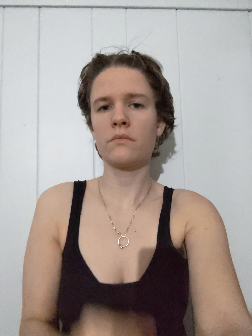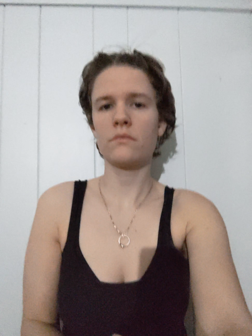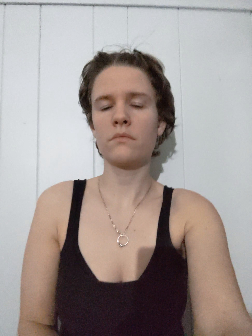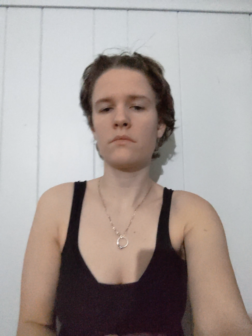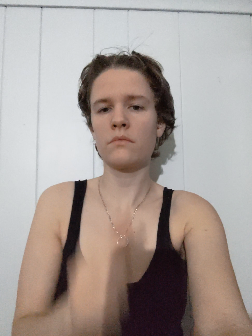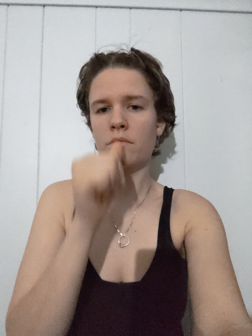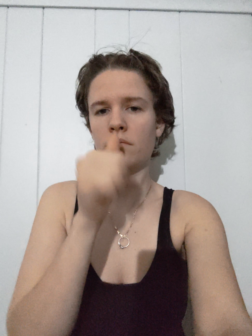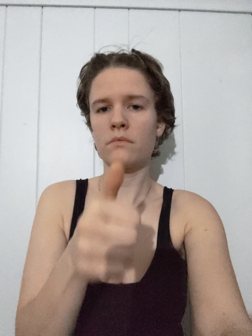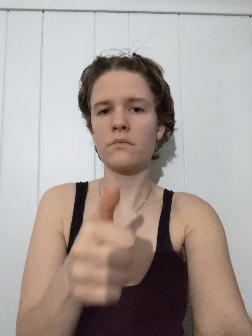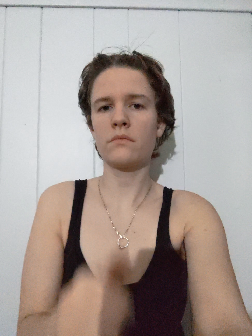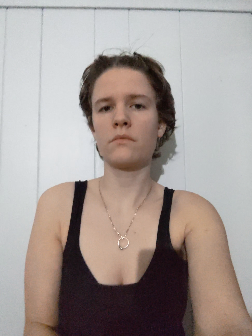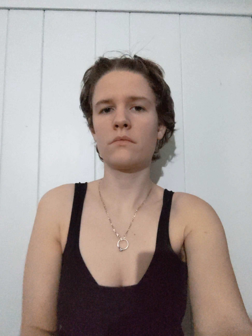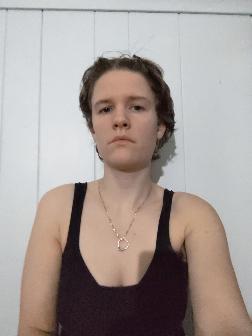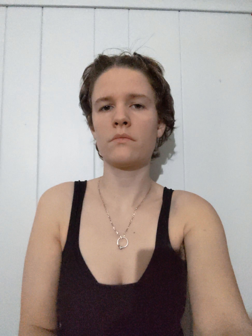nuts